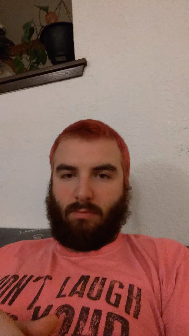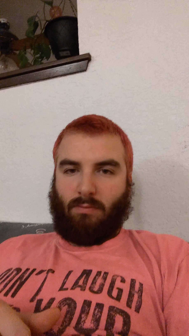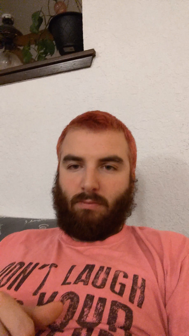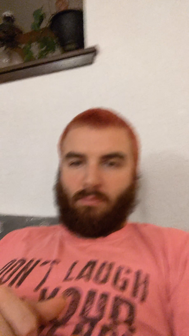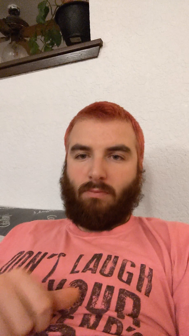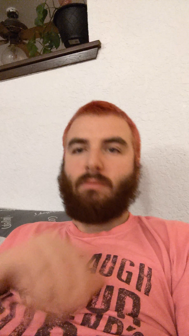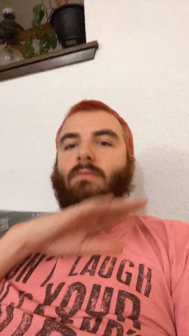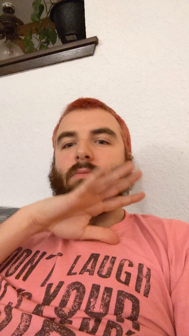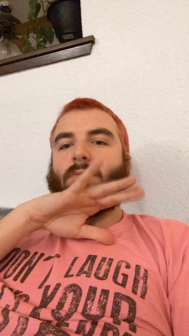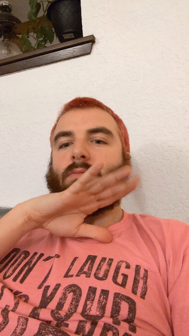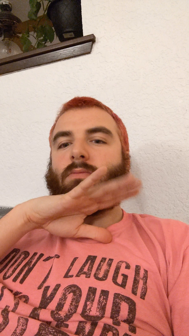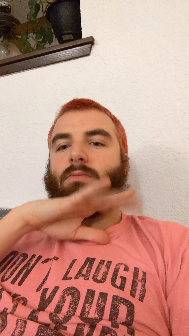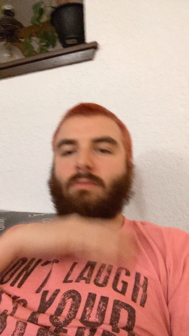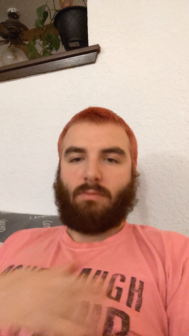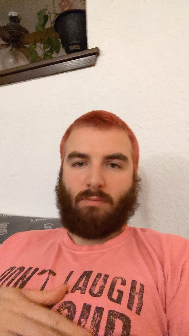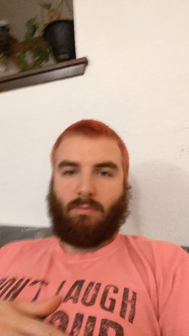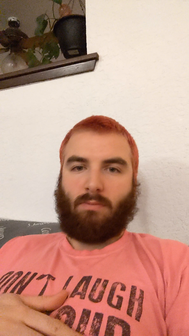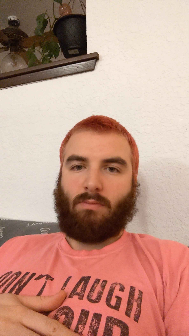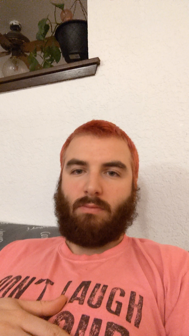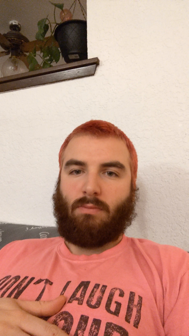naughty